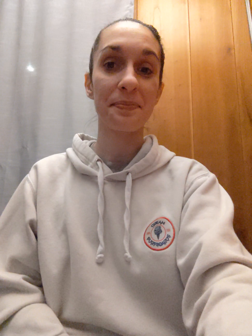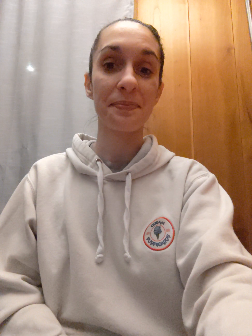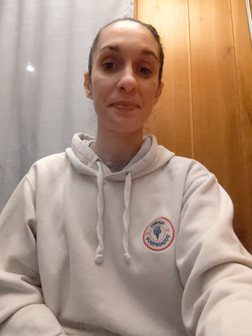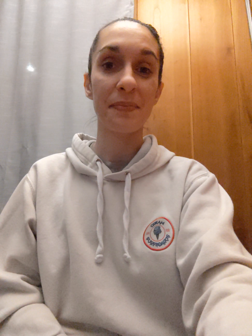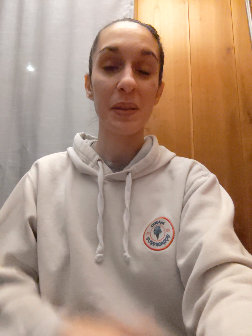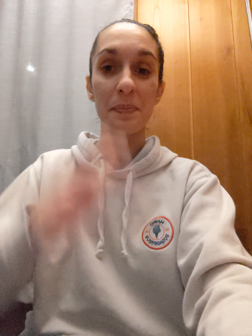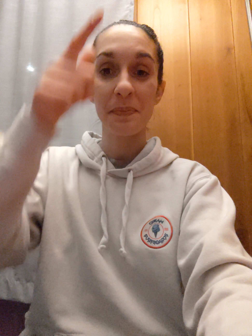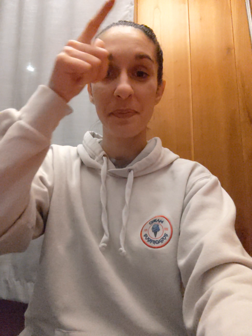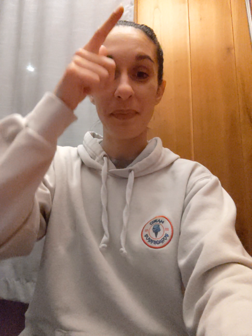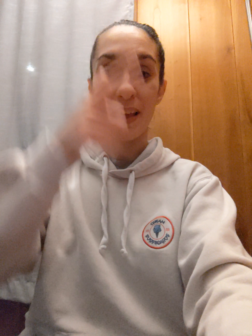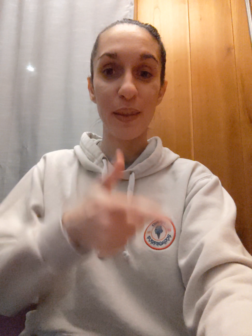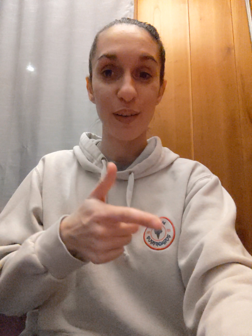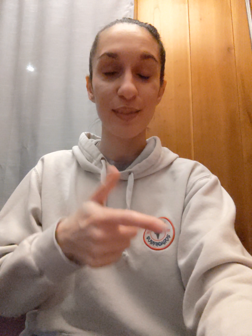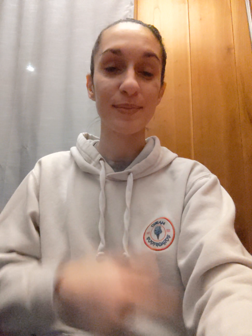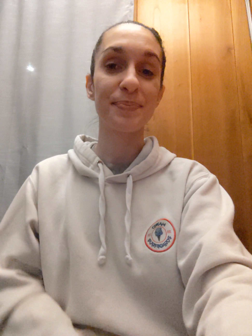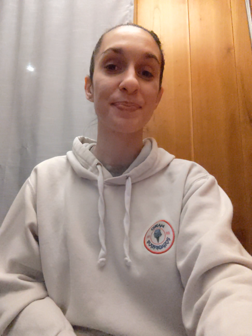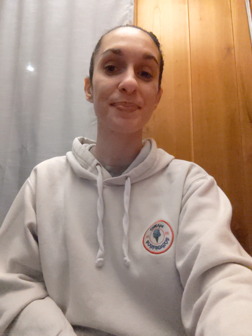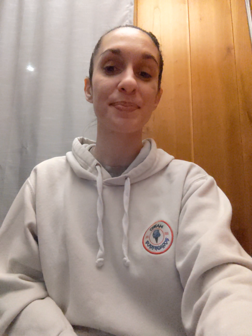brother